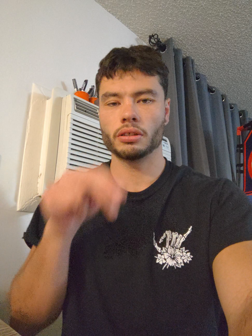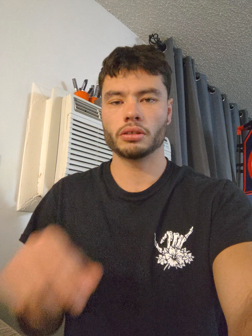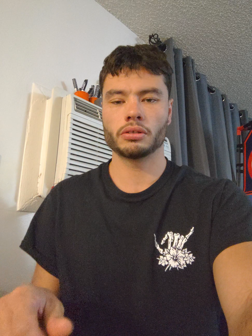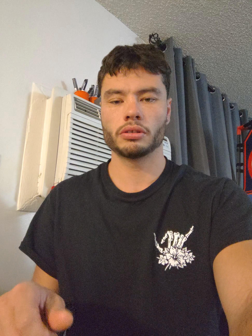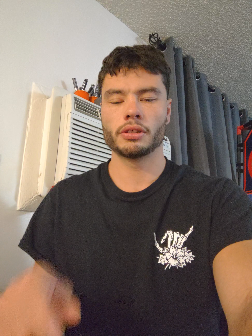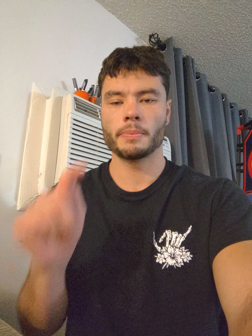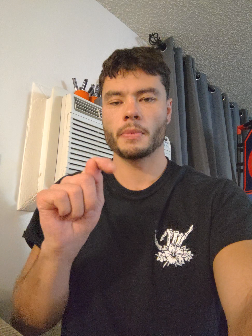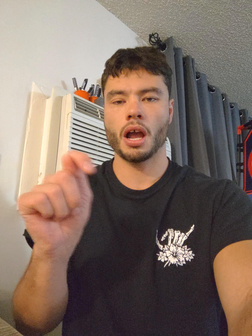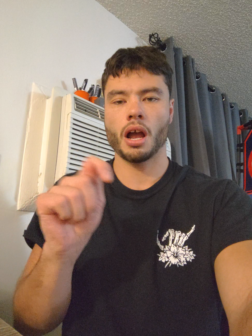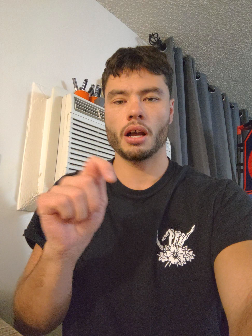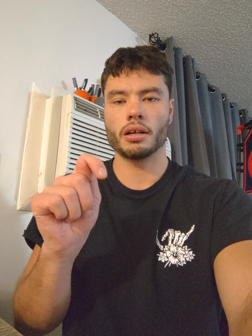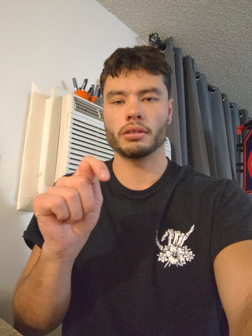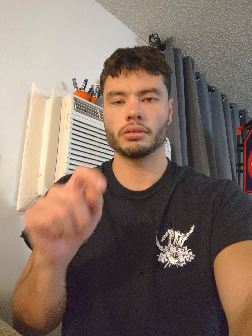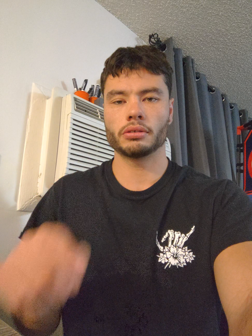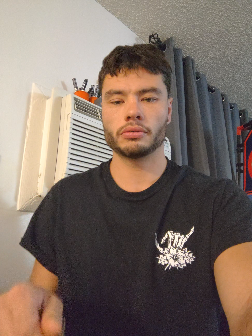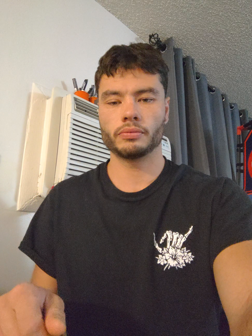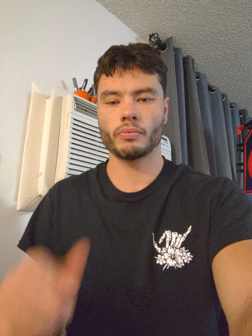potty